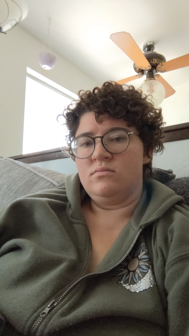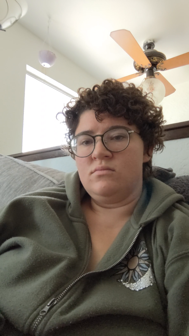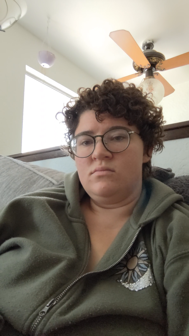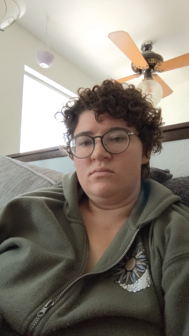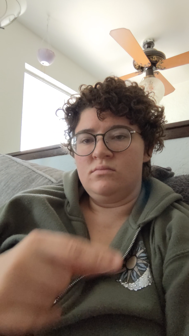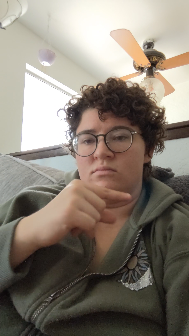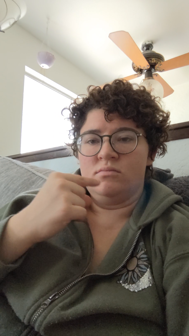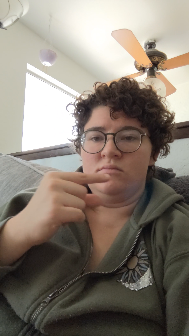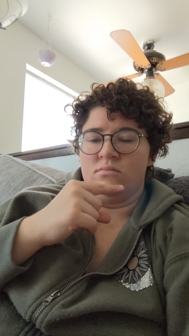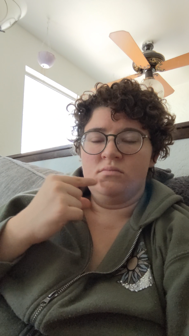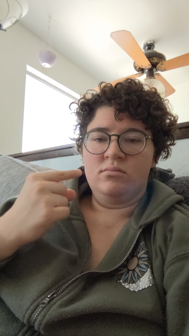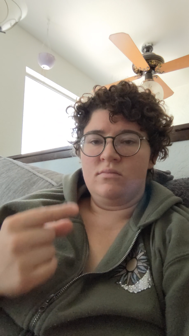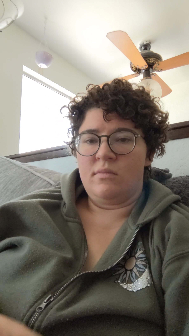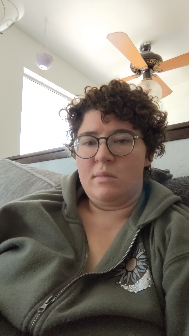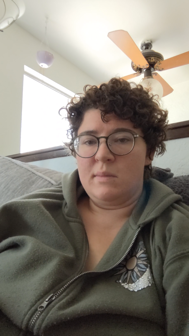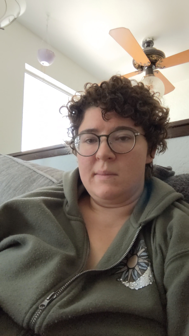glue